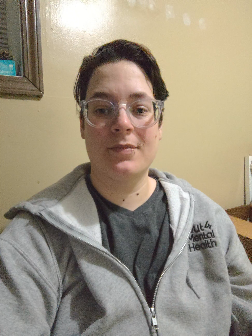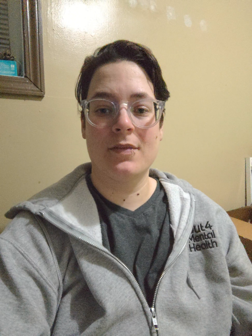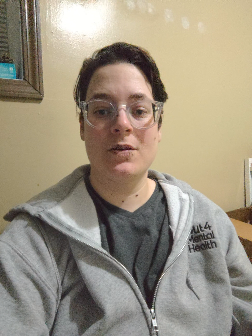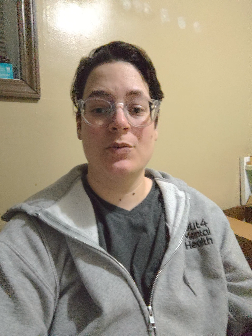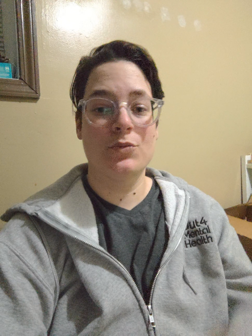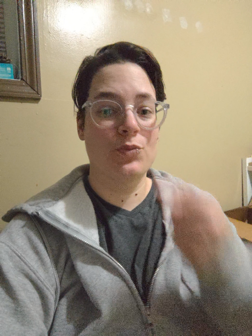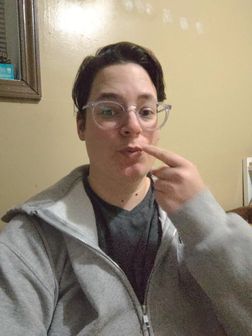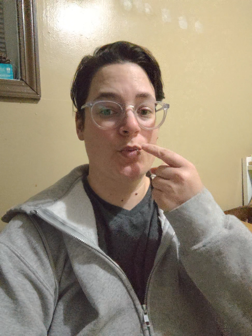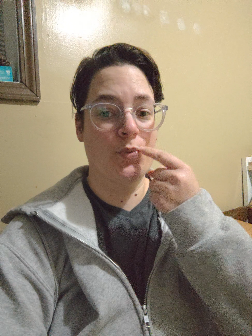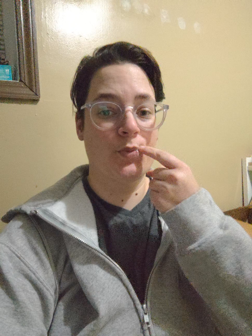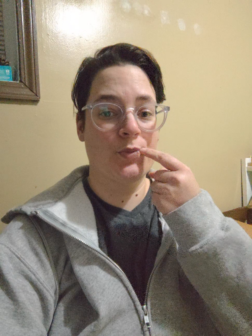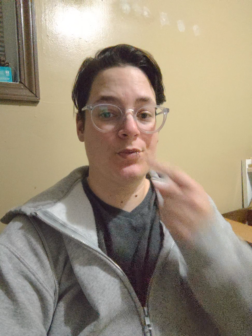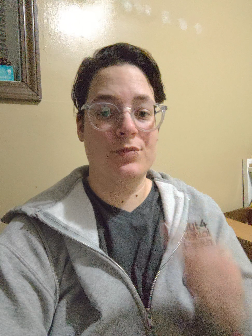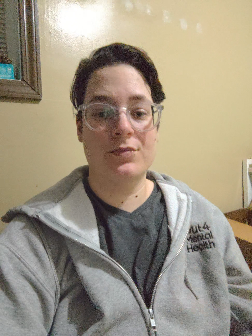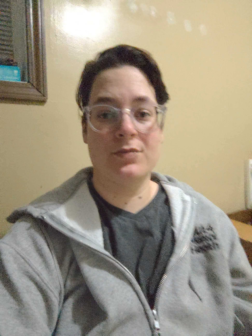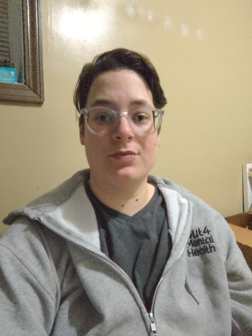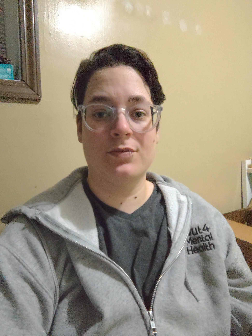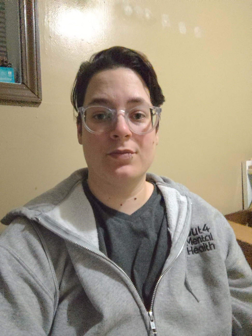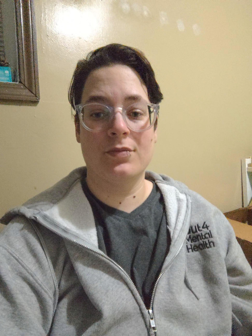tooth